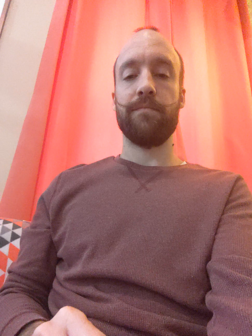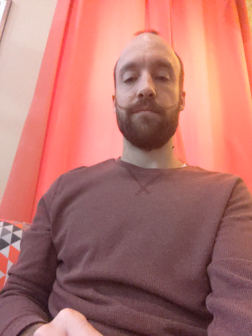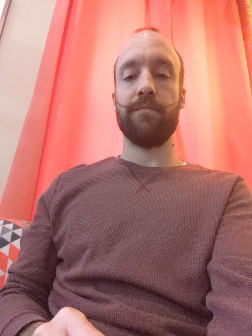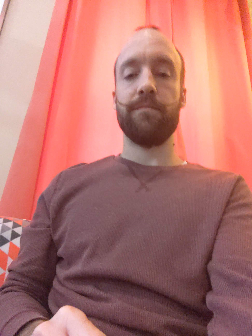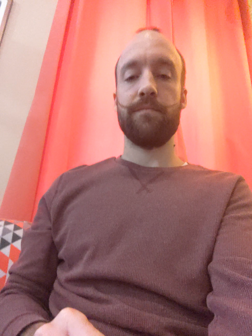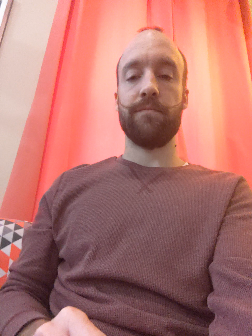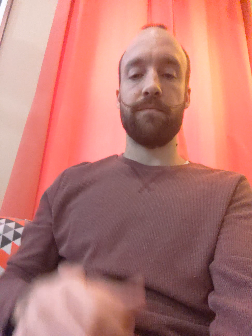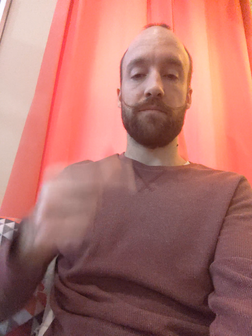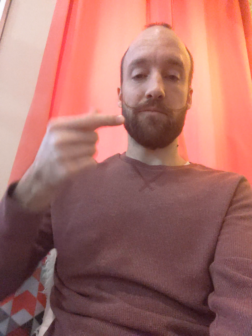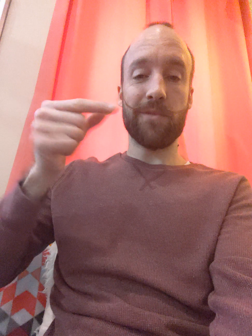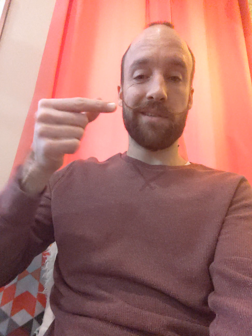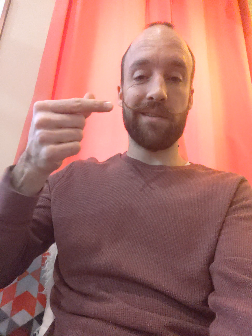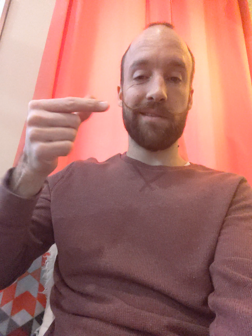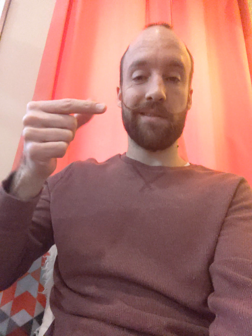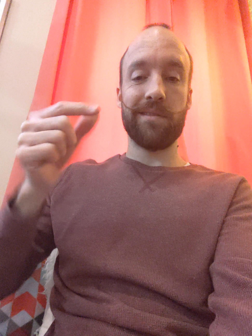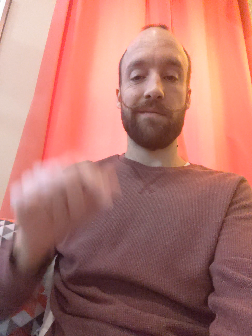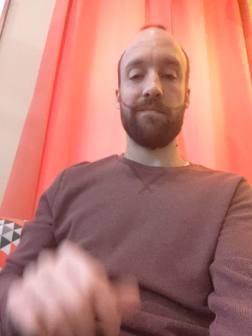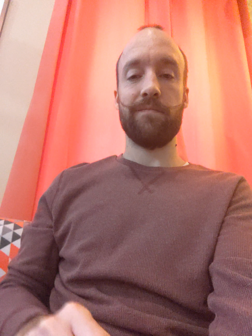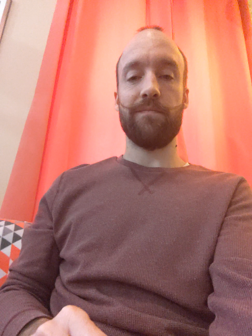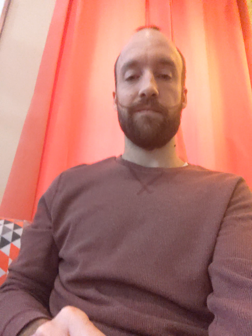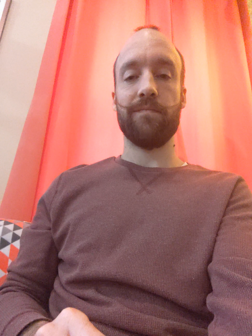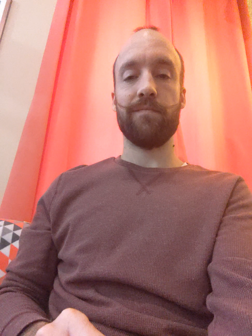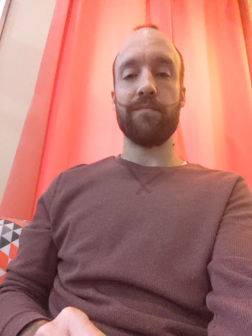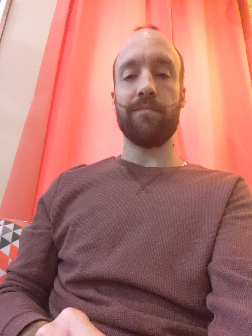green